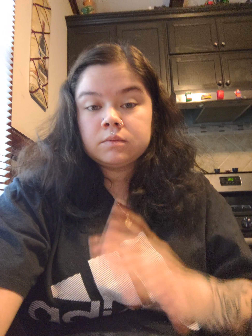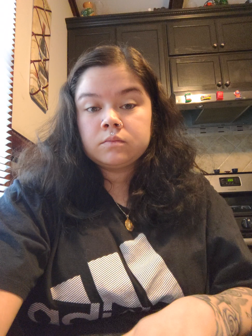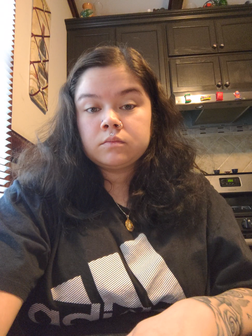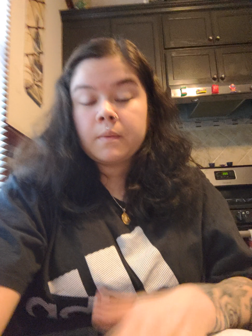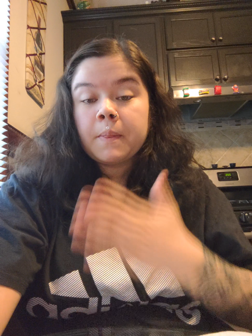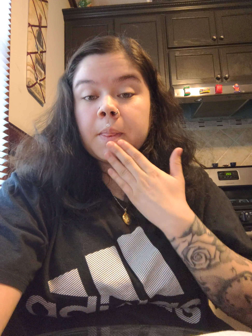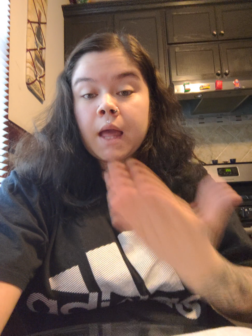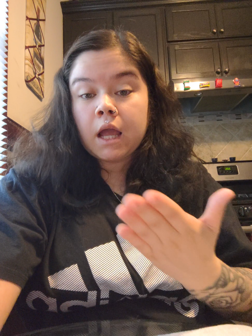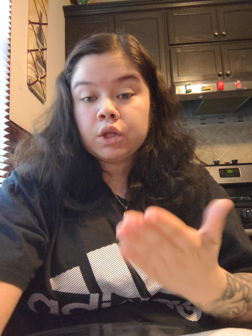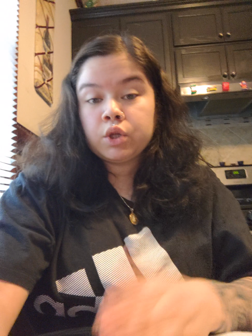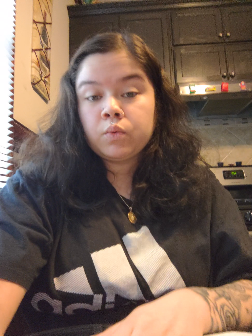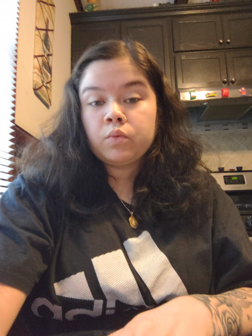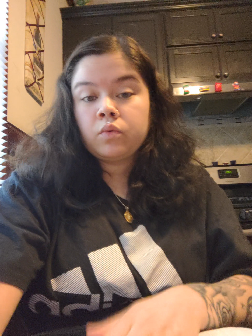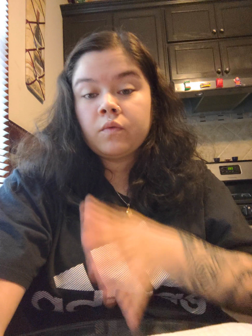thank you